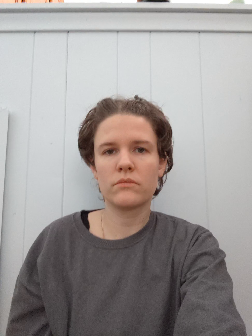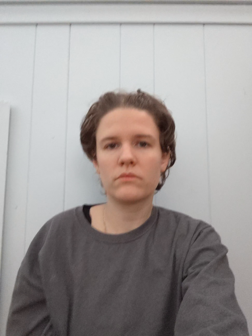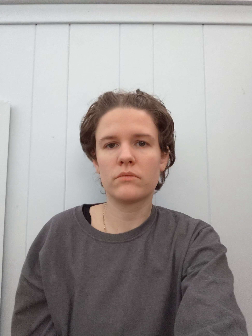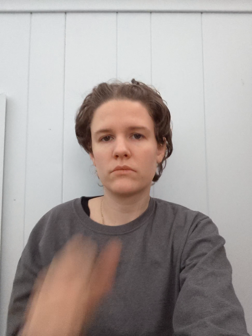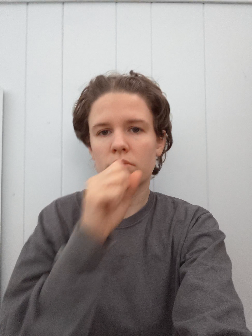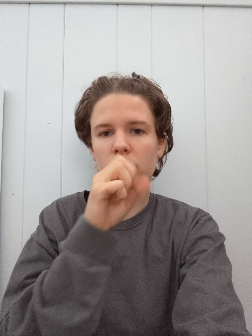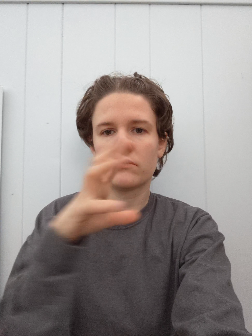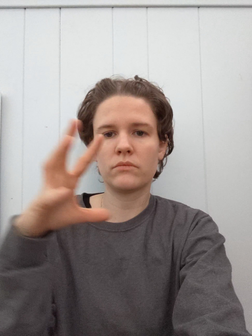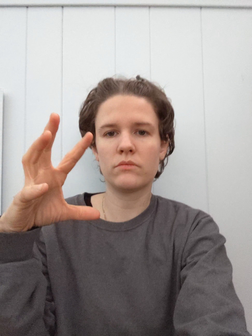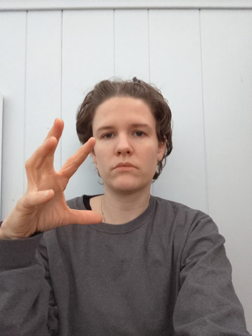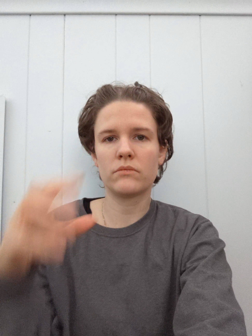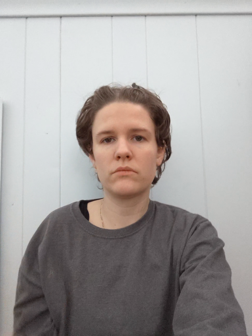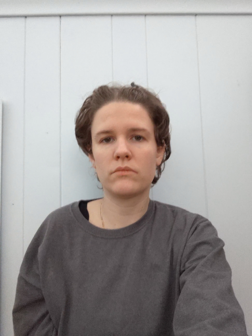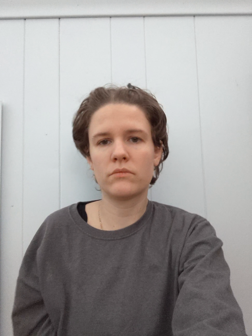balloon